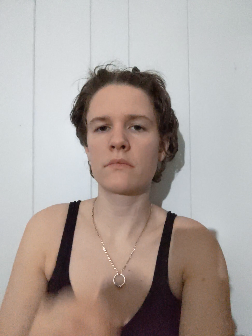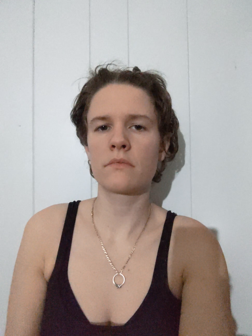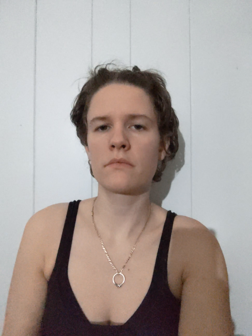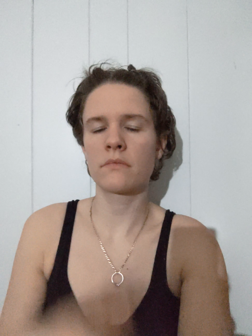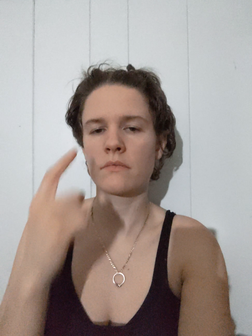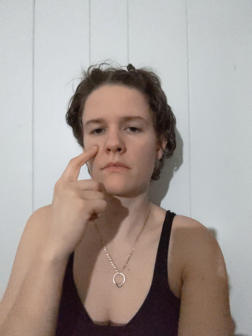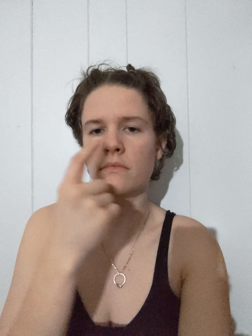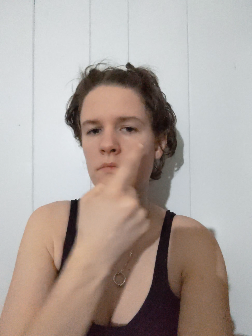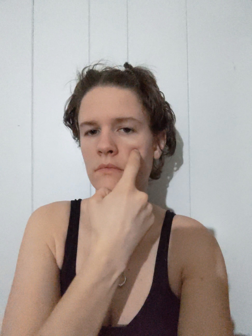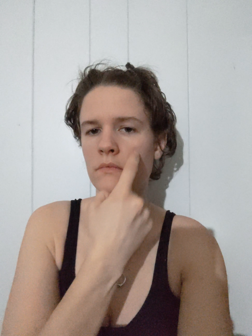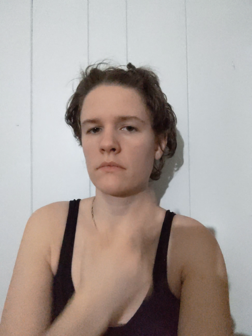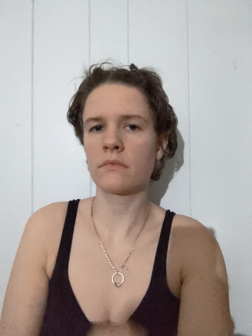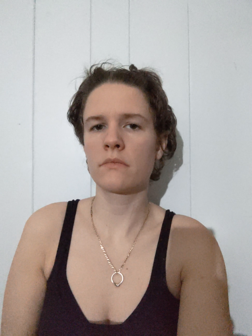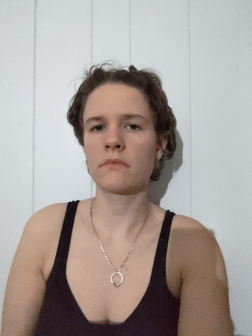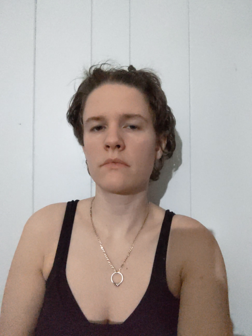eye